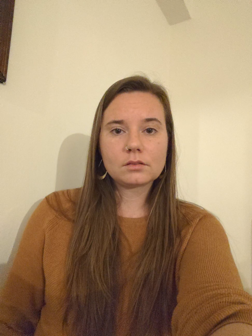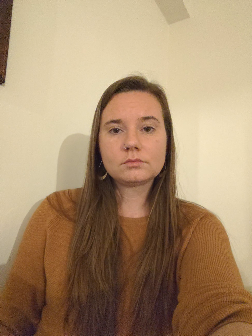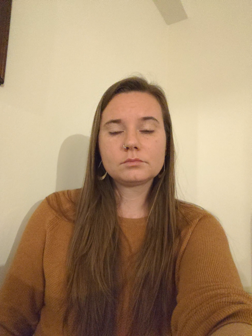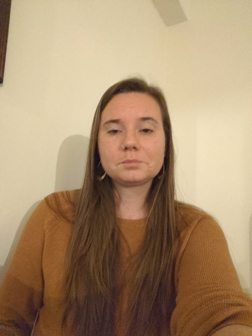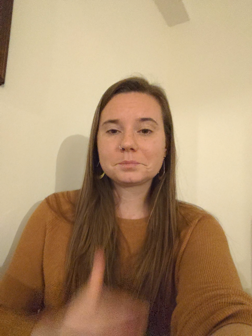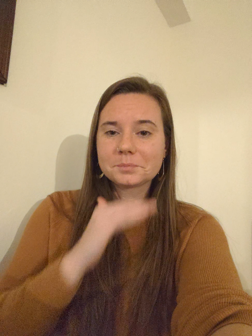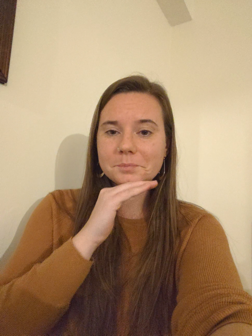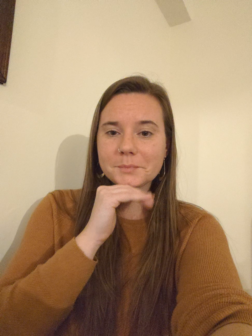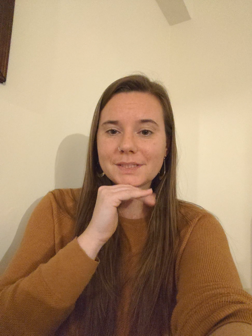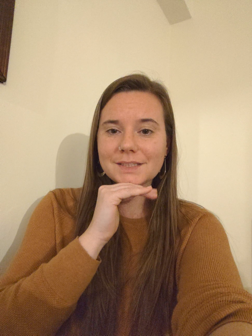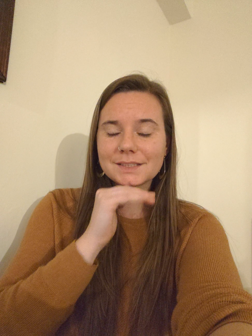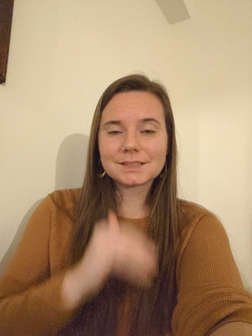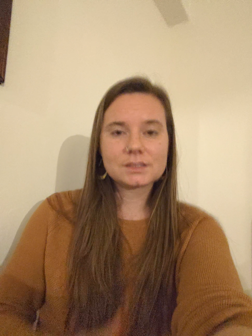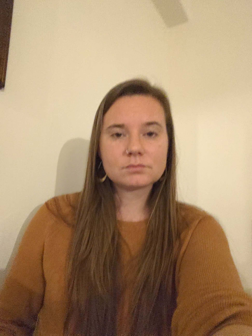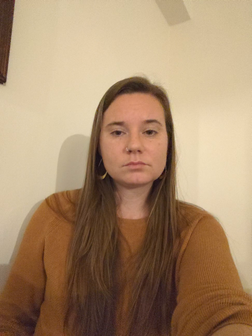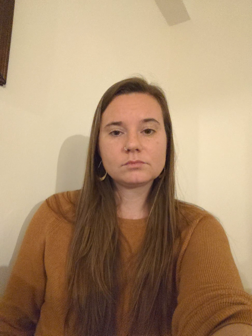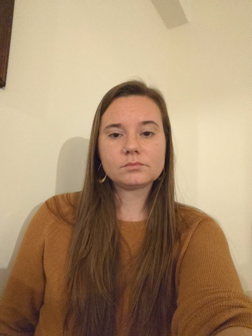pig